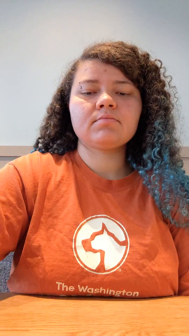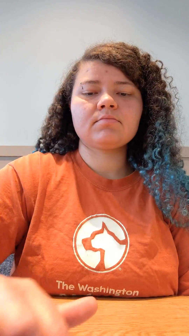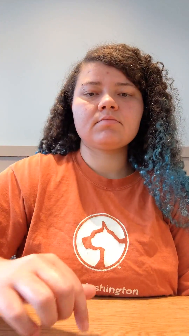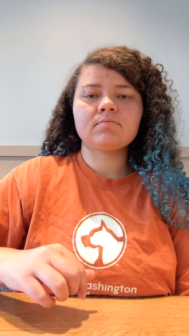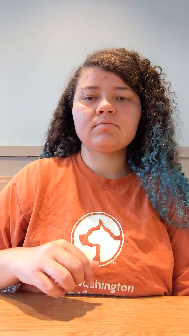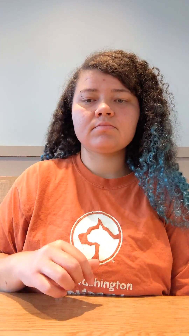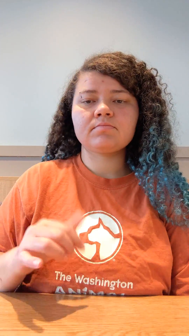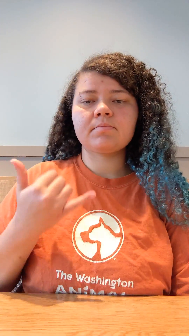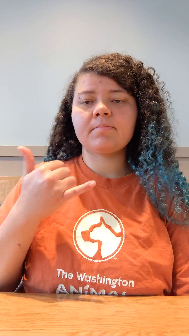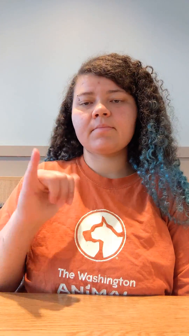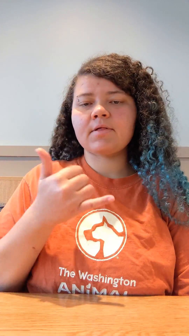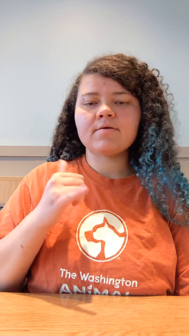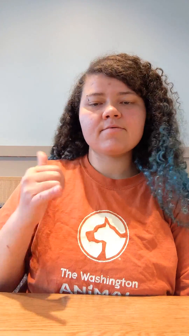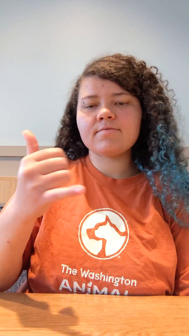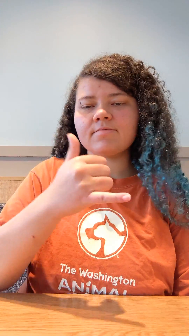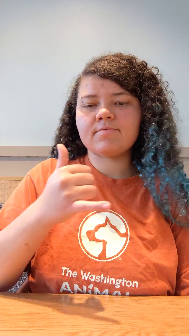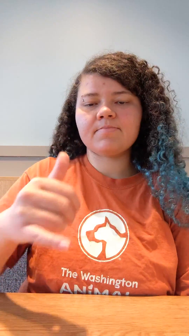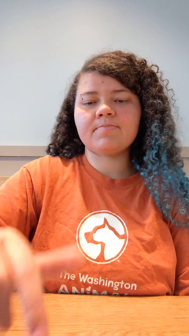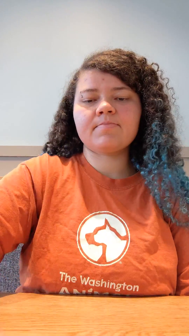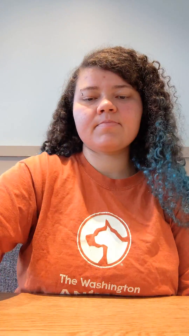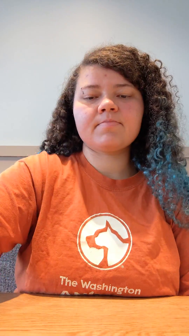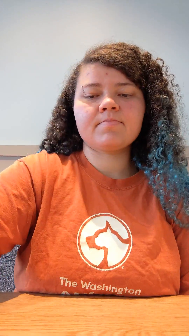play